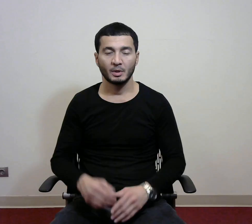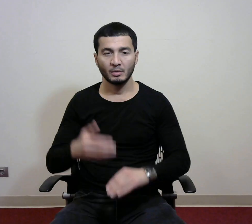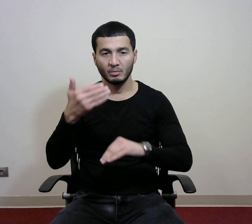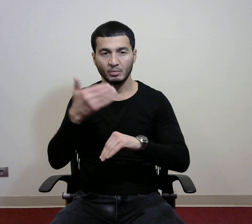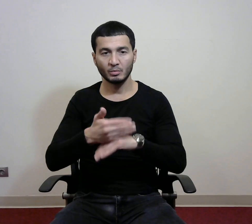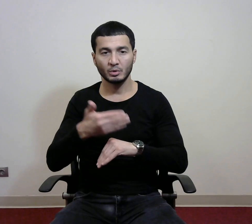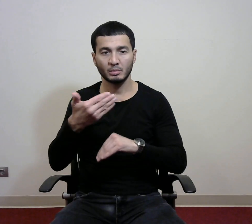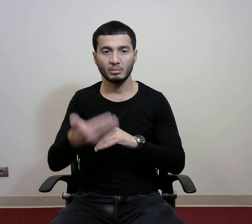gecikmək